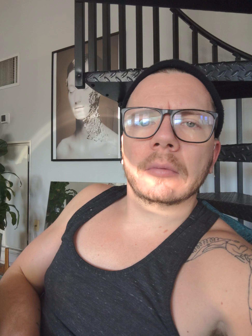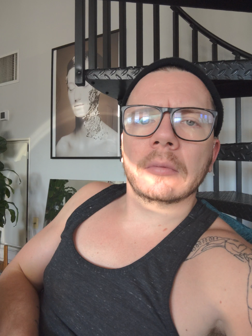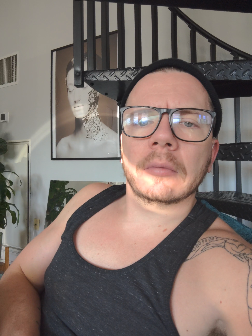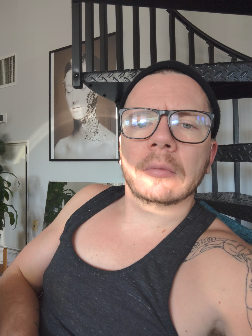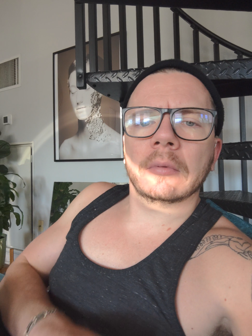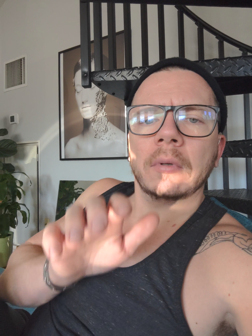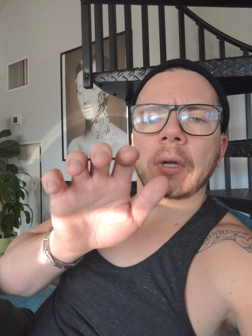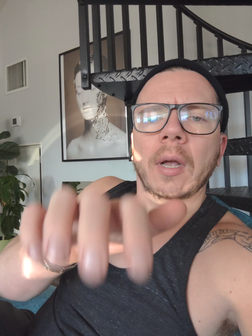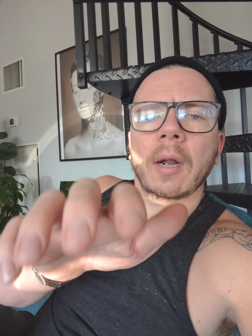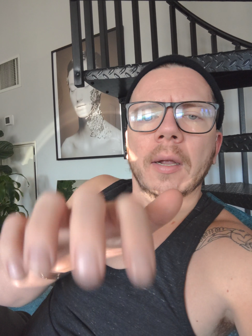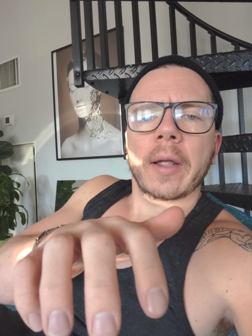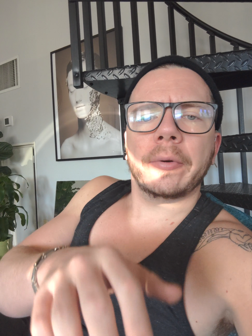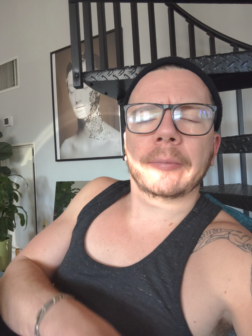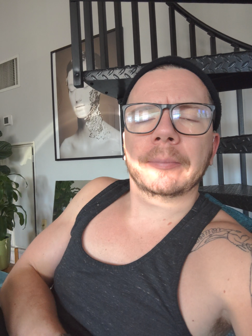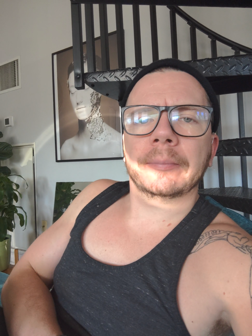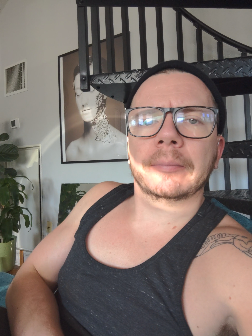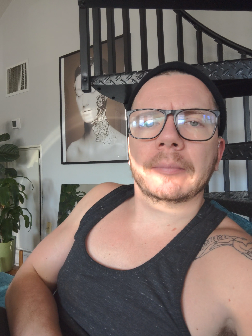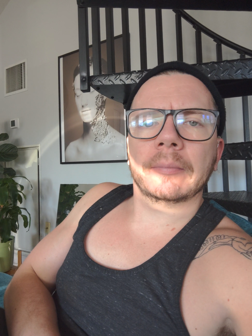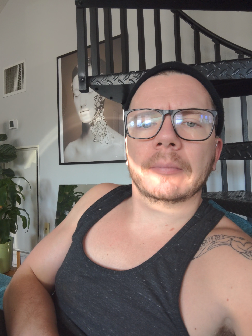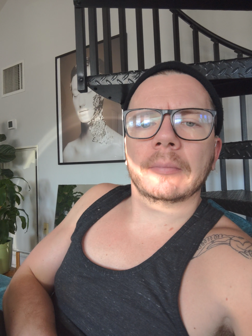alligator